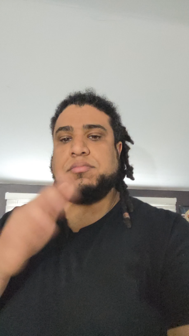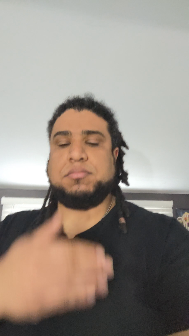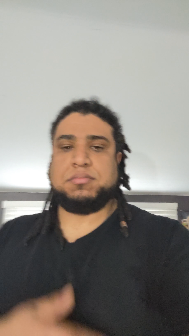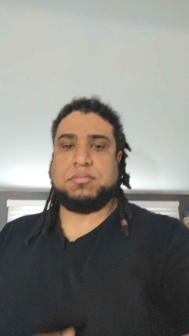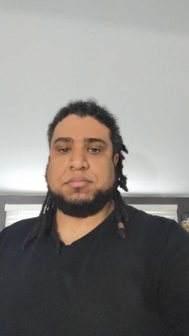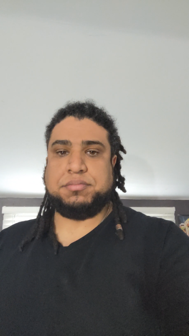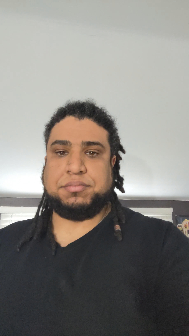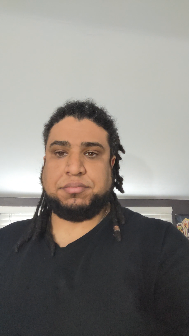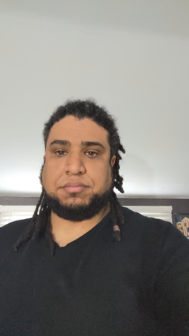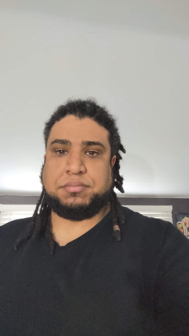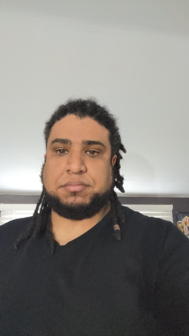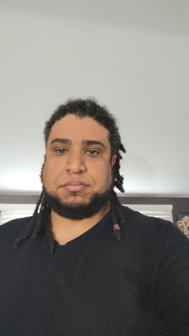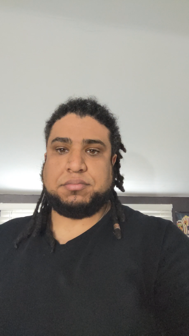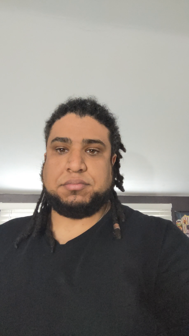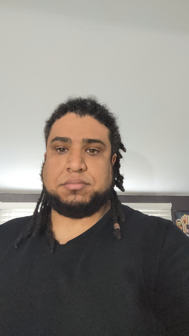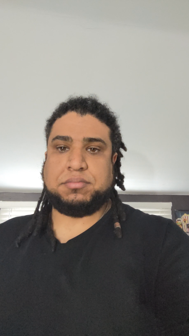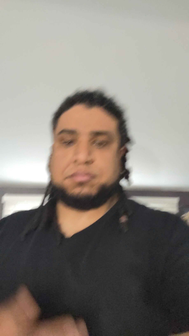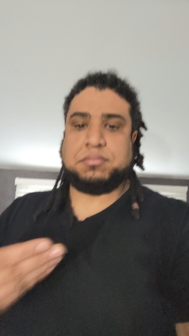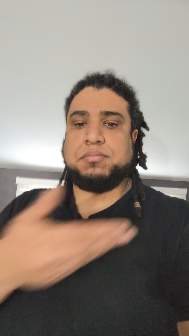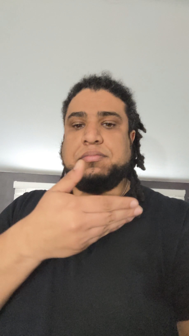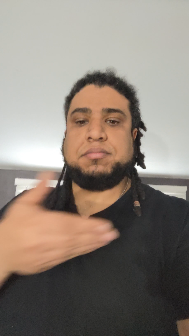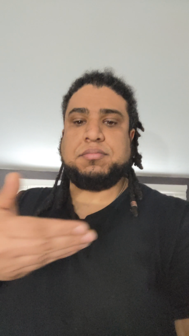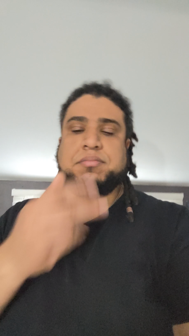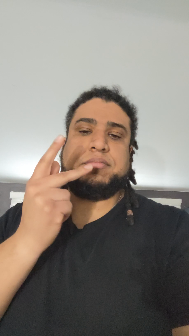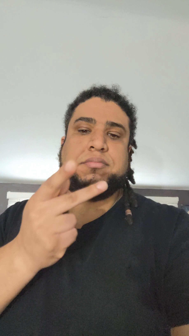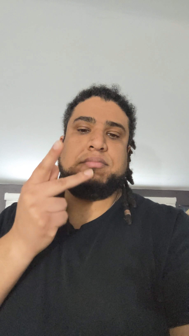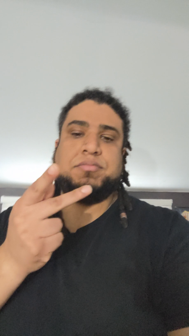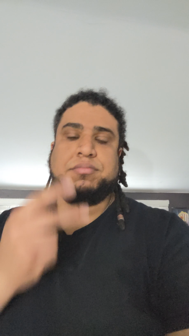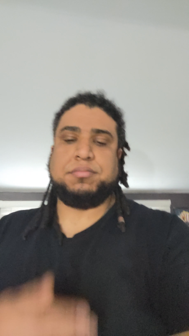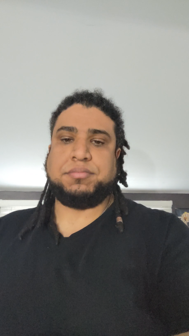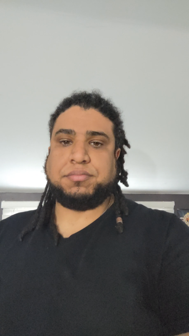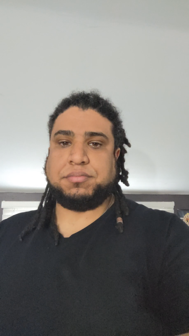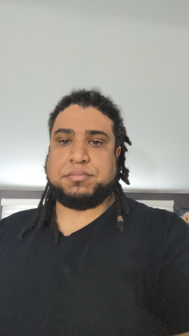babysitter